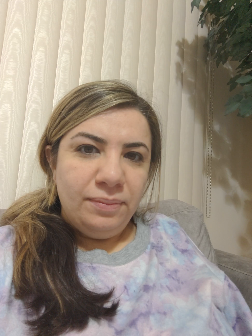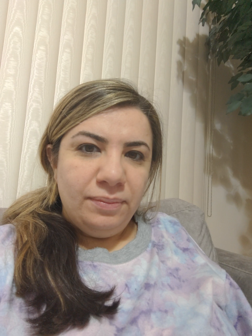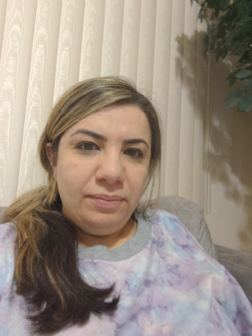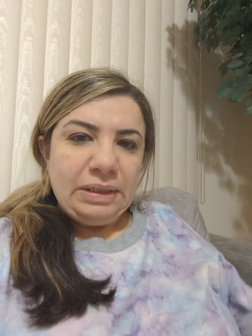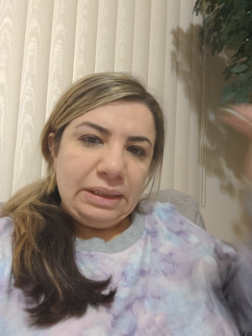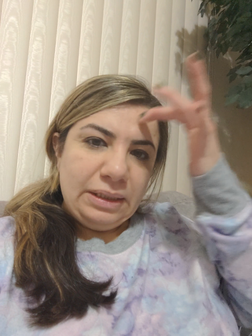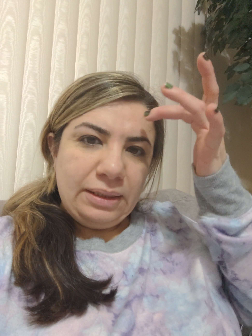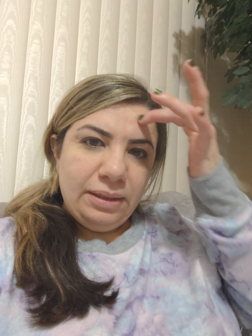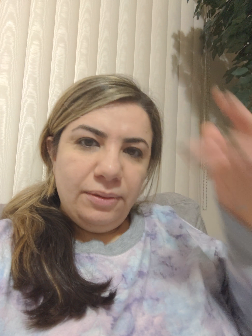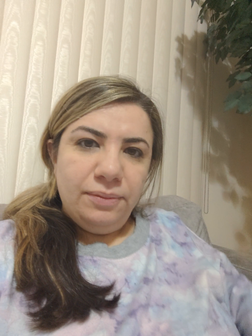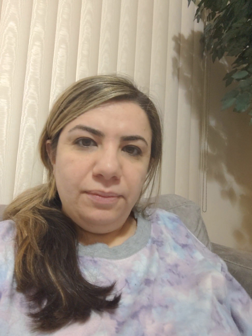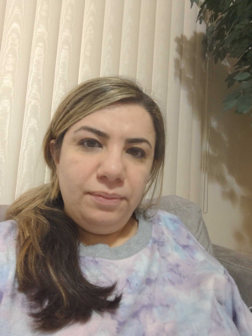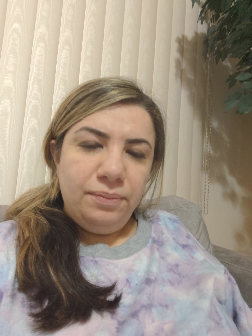sick